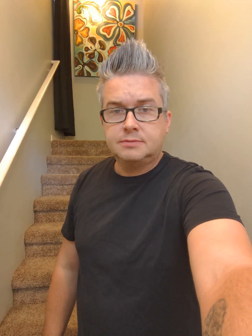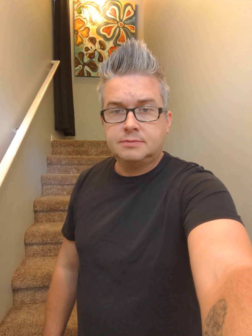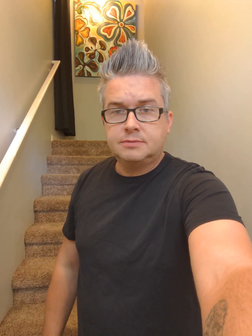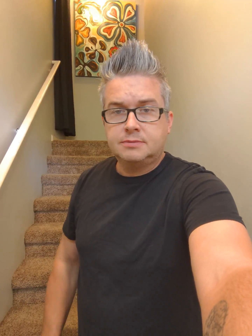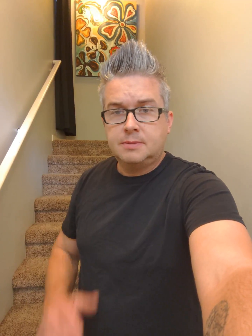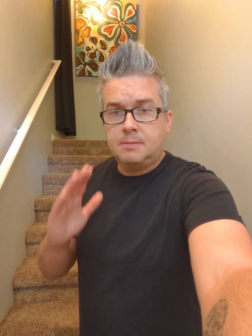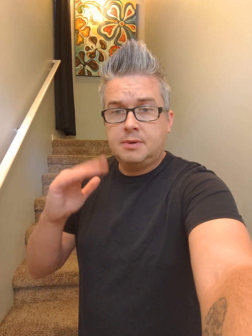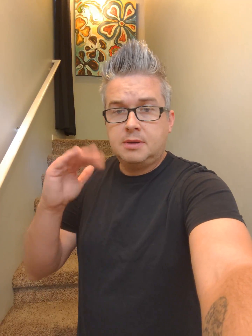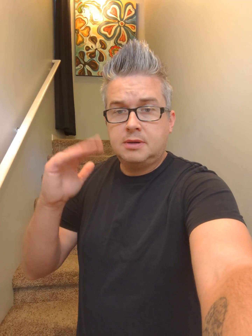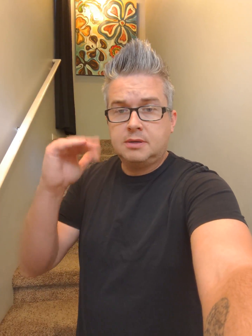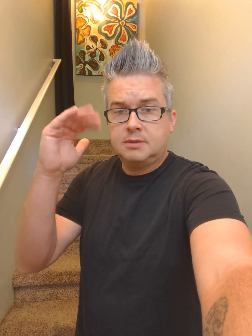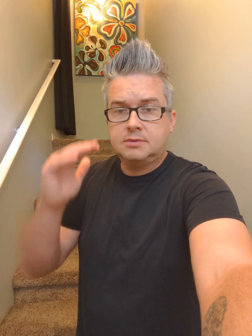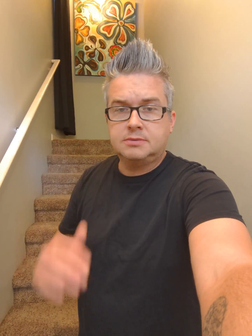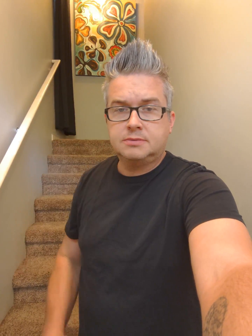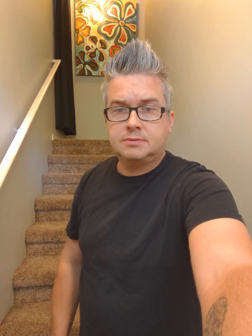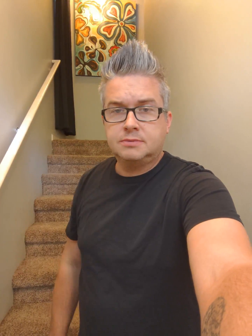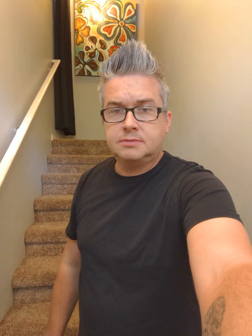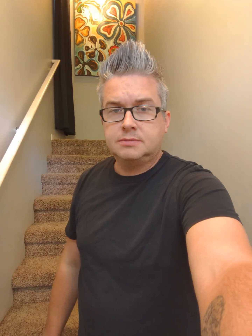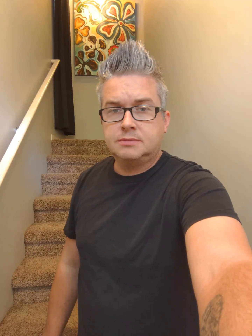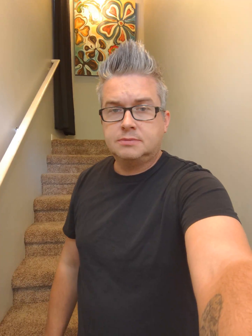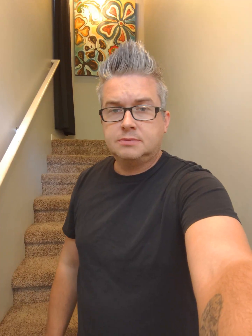build